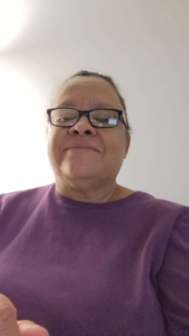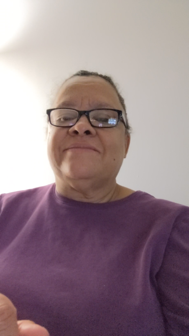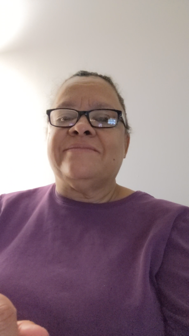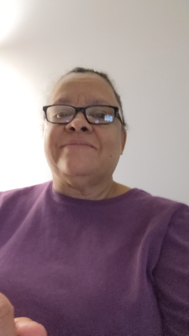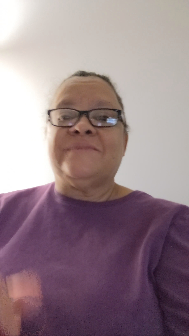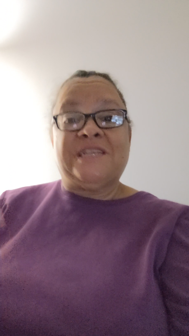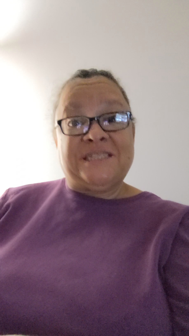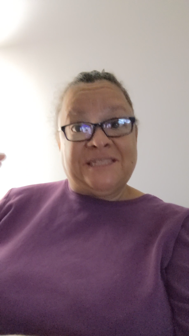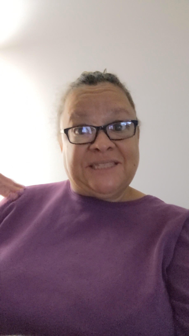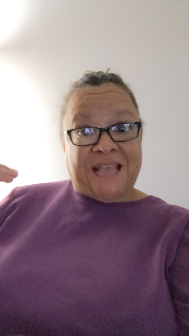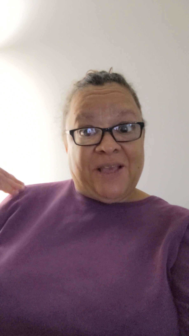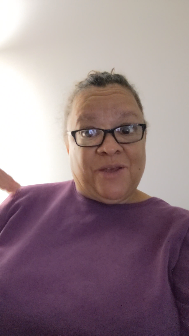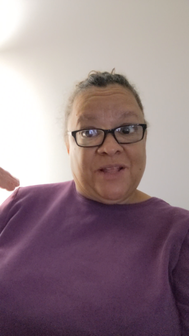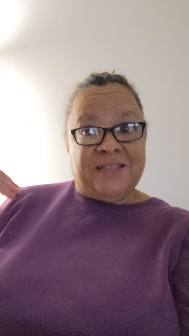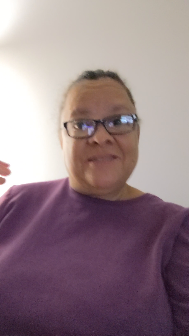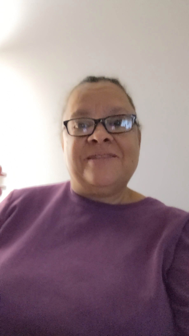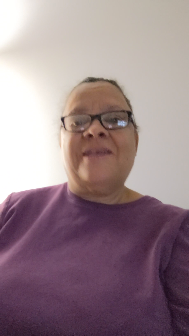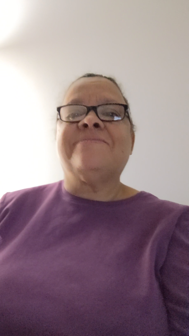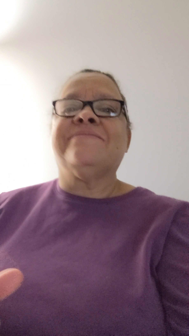shoulder